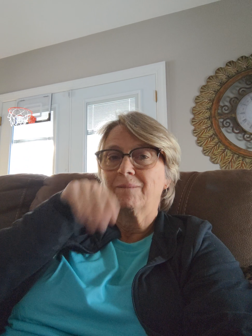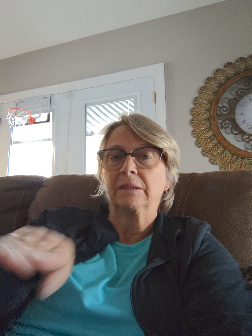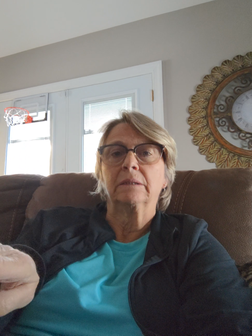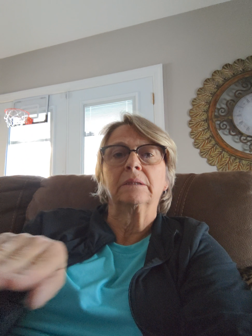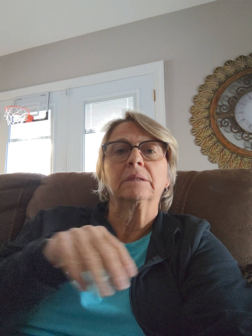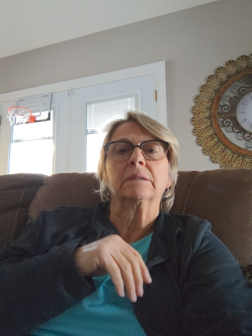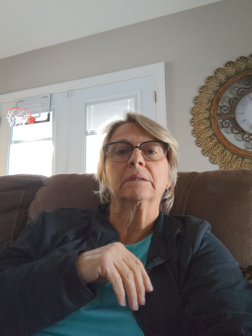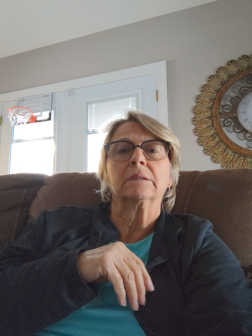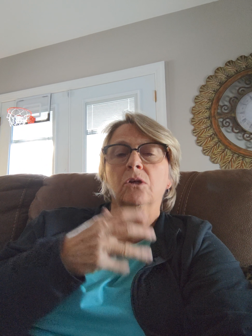elephant